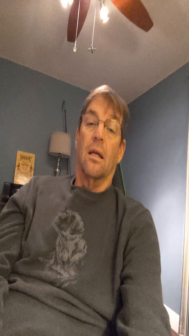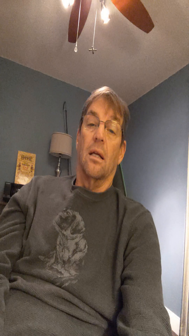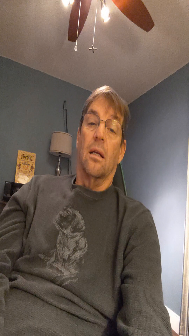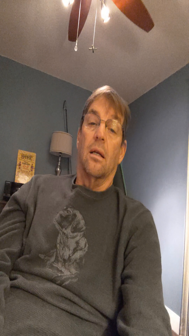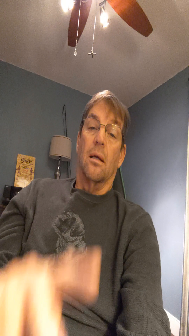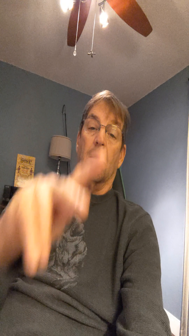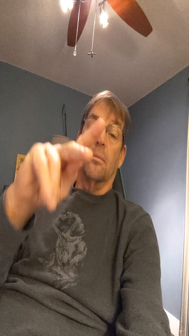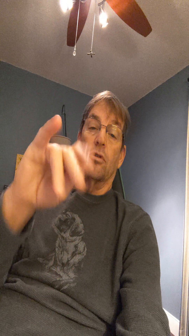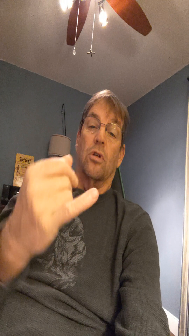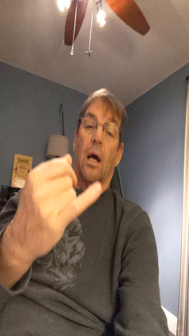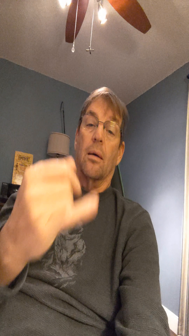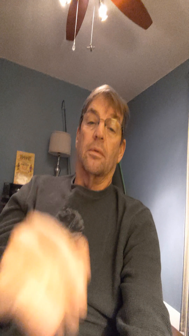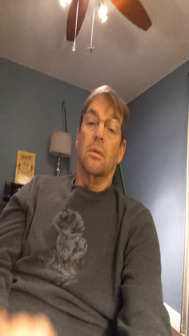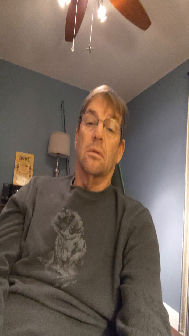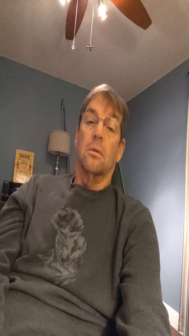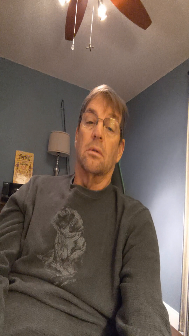pajamas